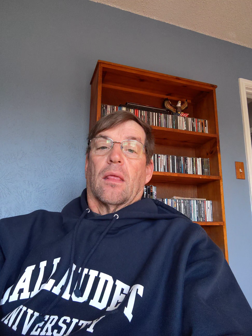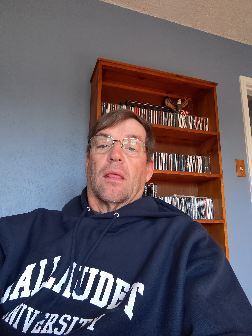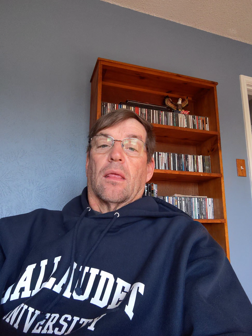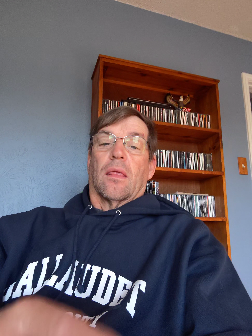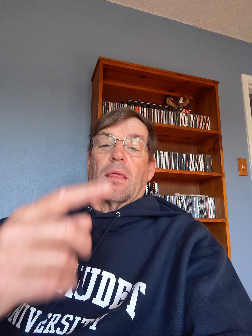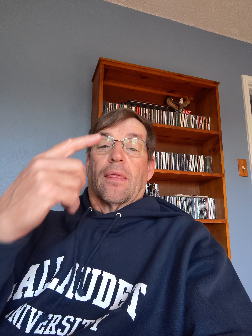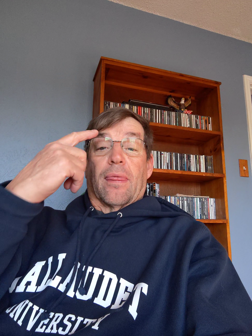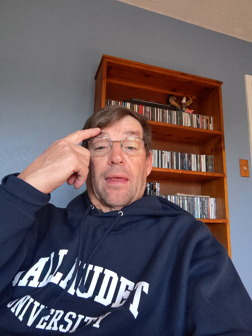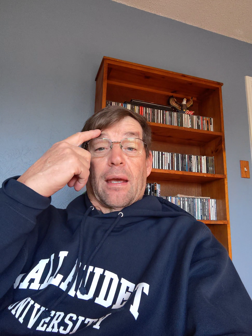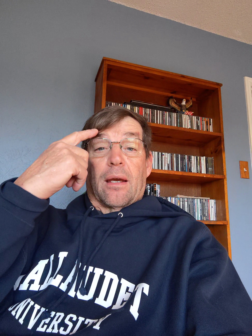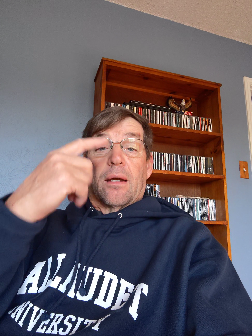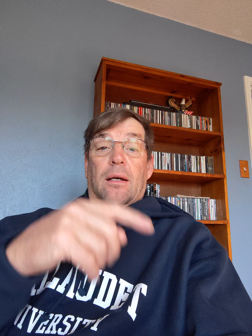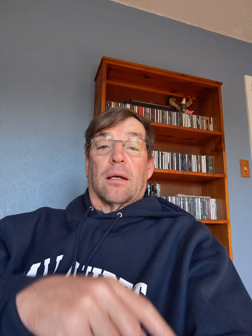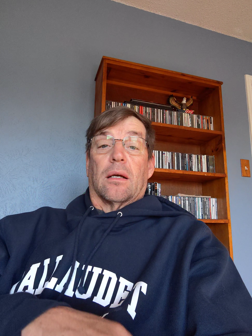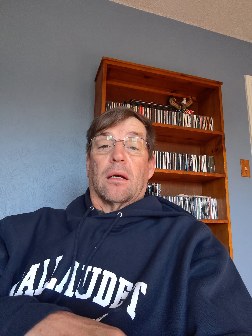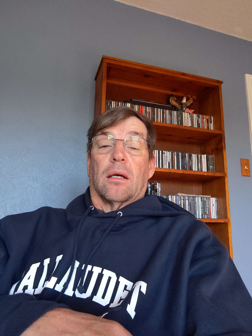think